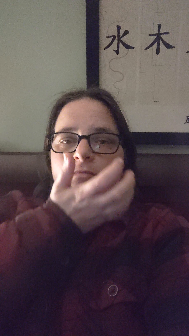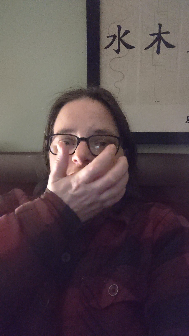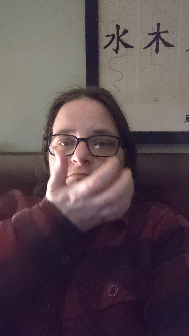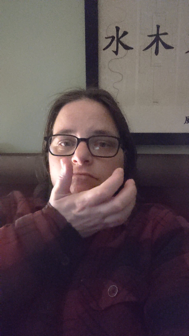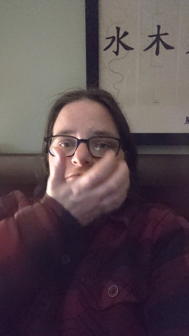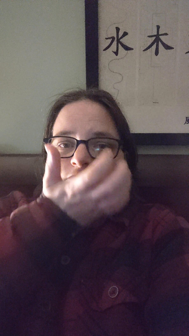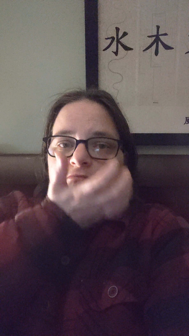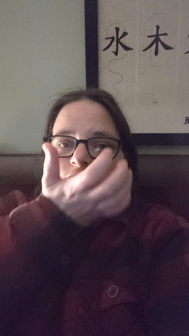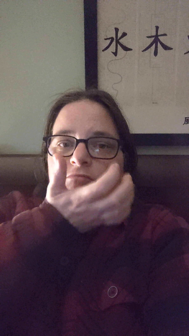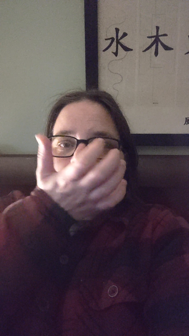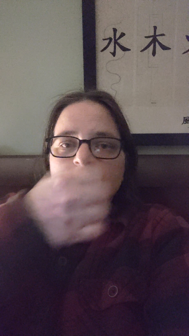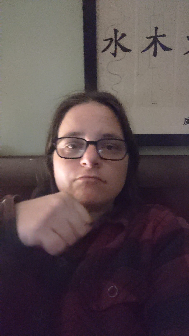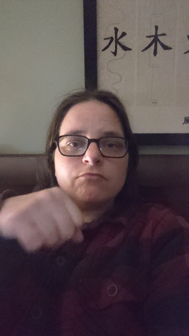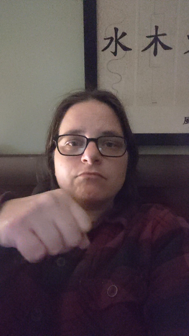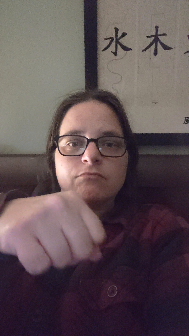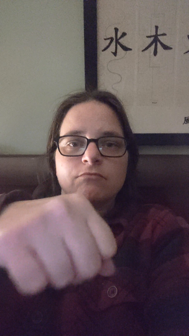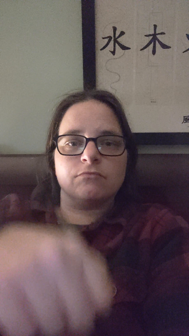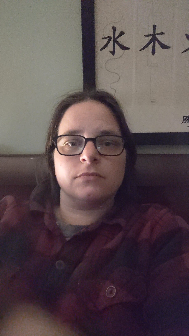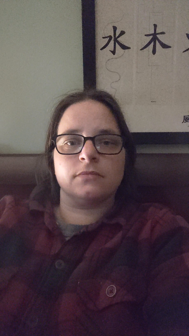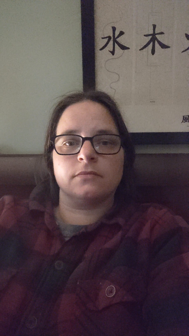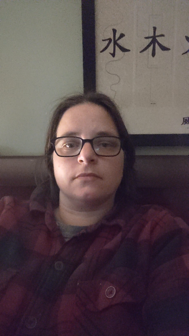lawn mower